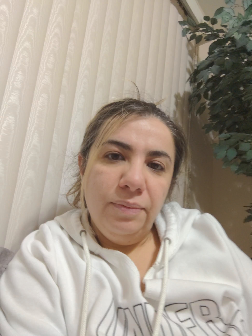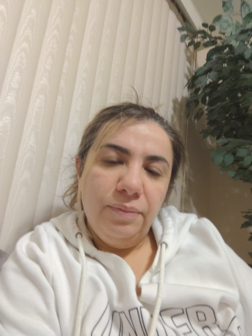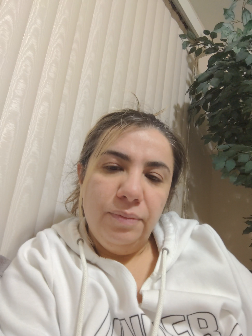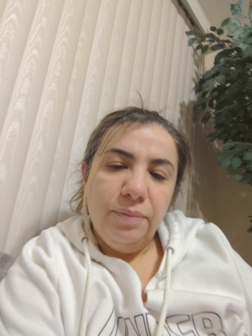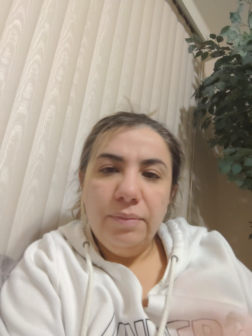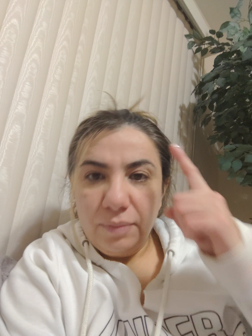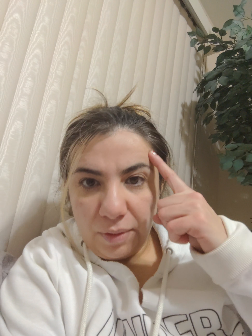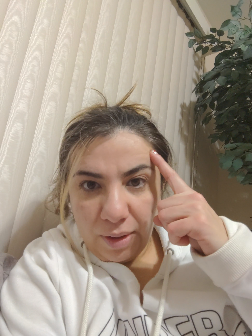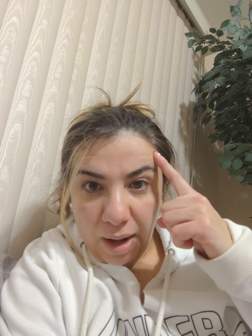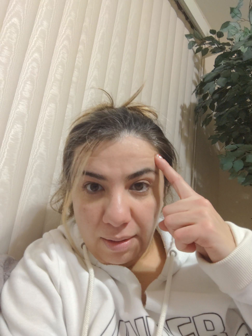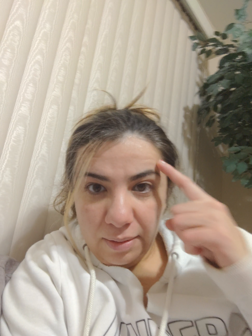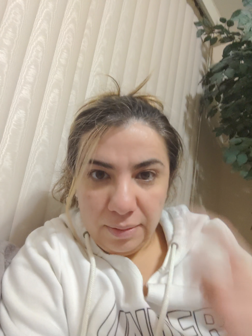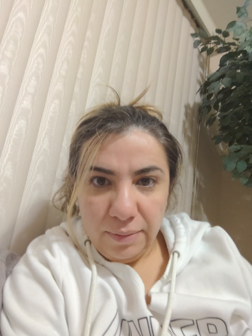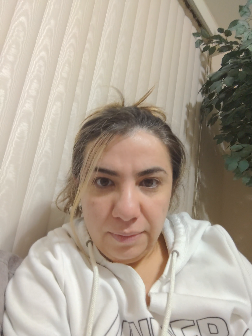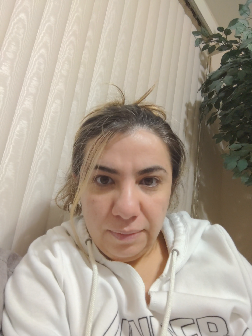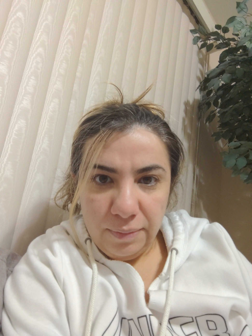think